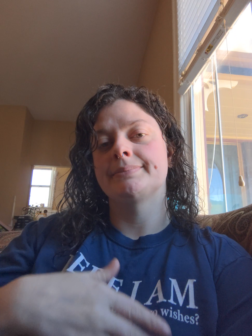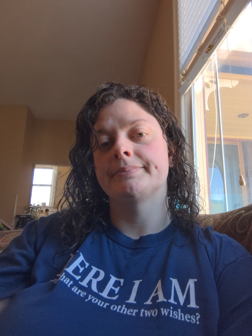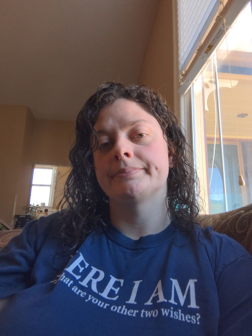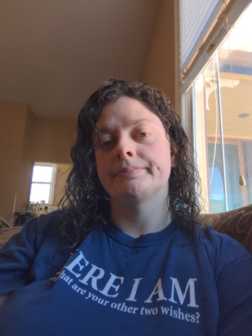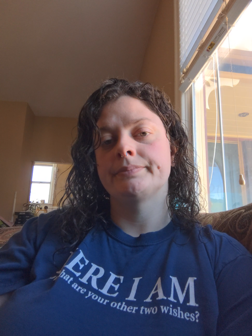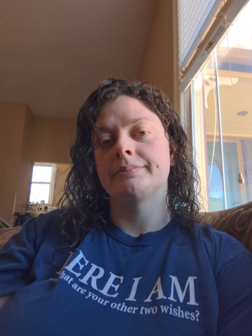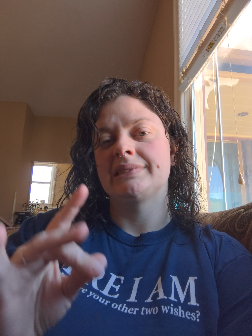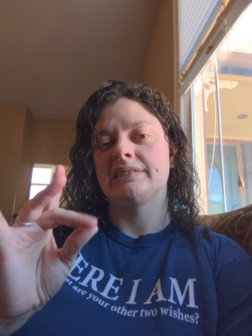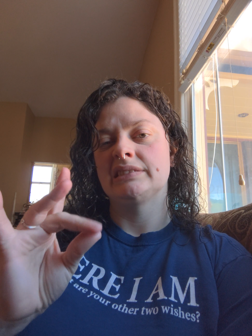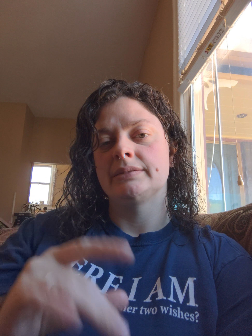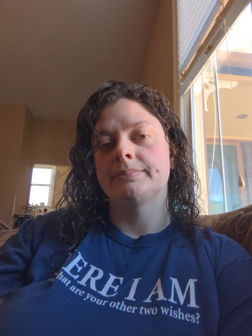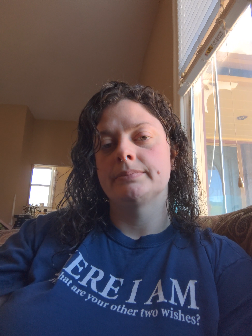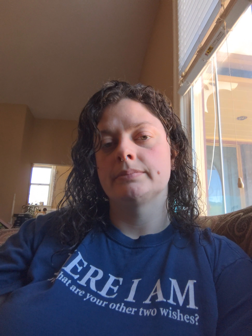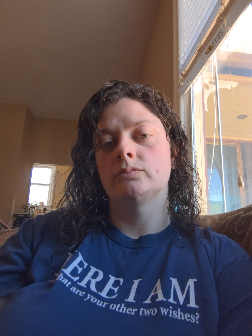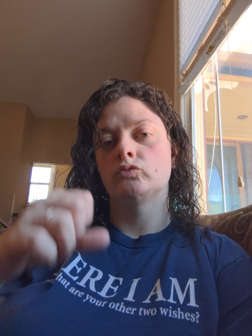sticky